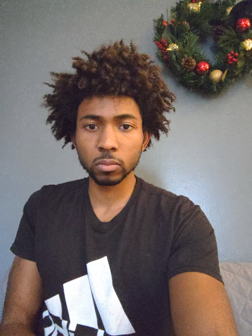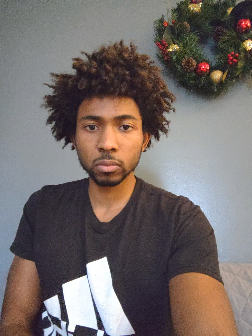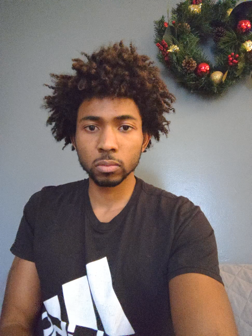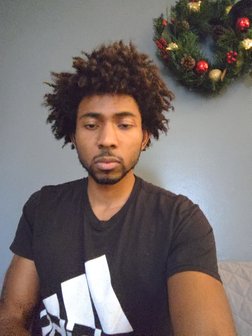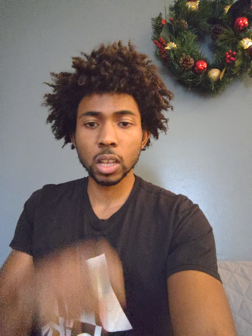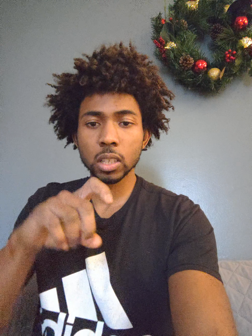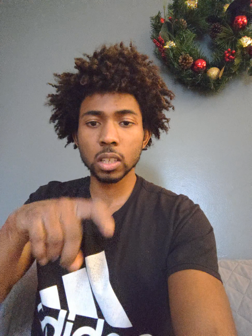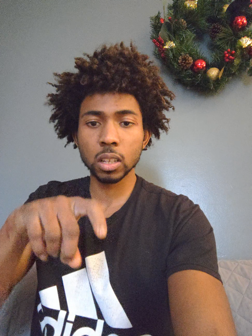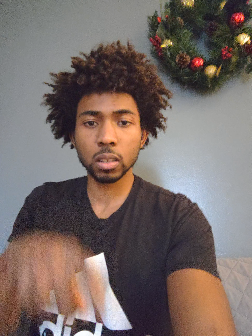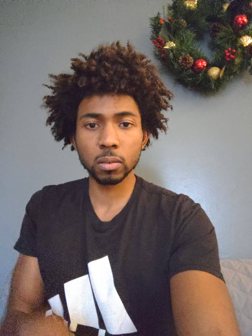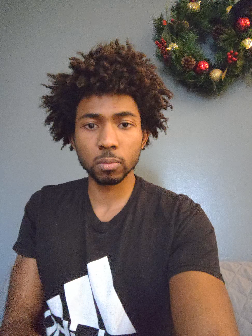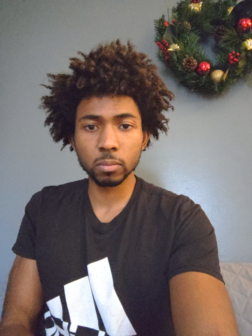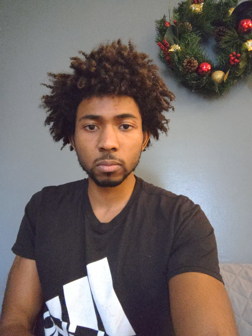time